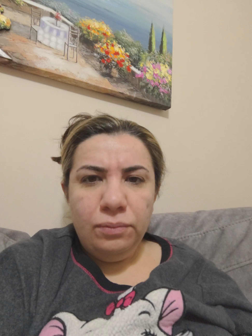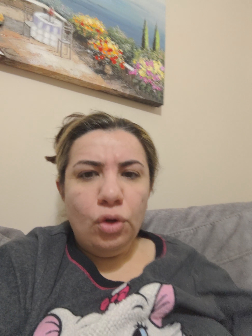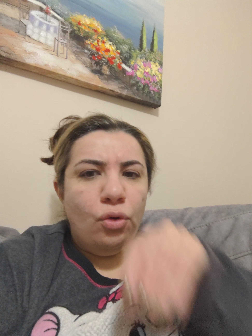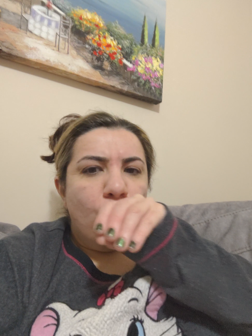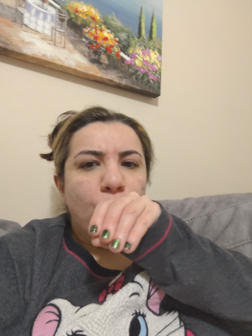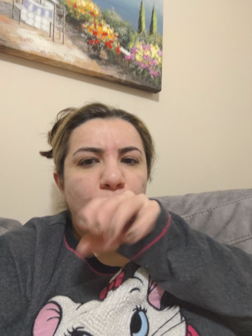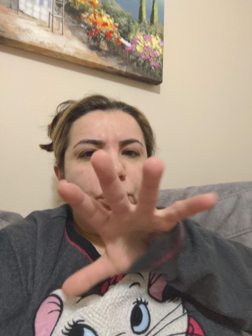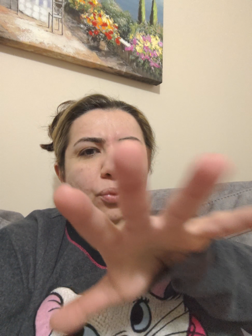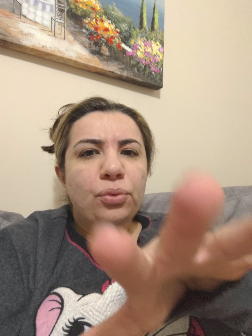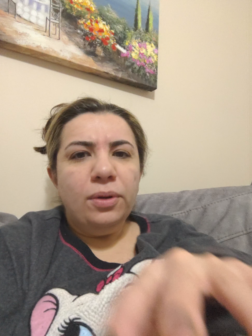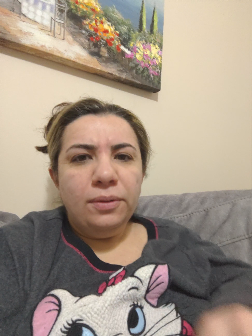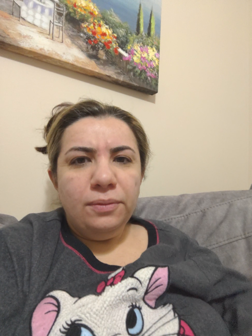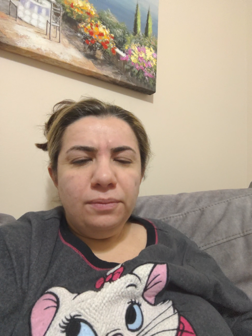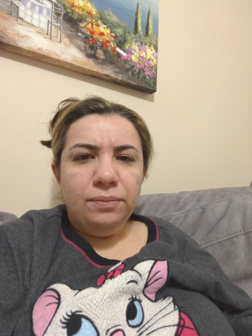blow